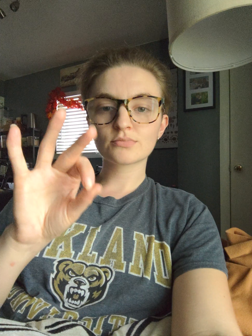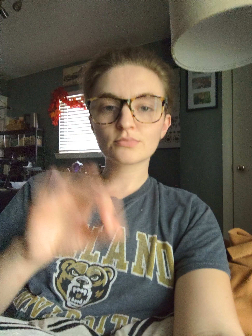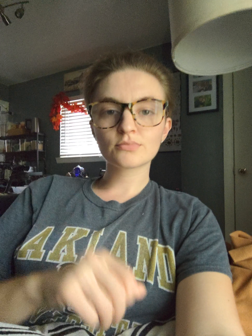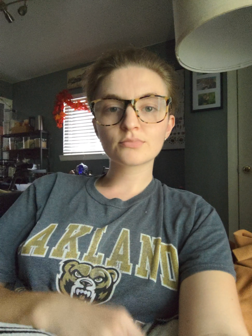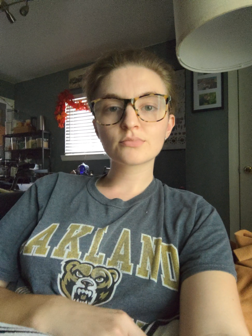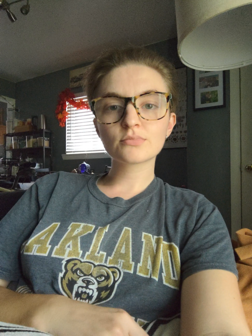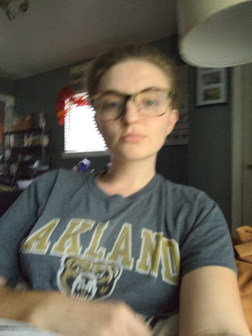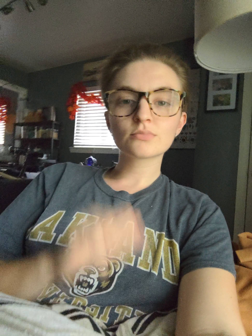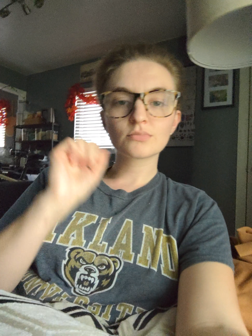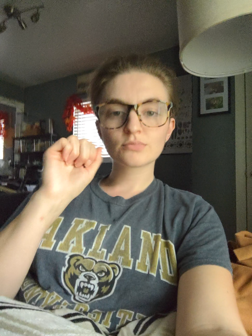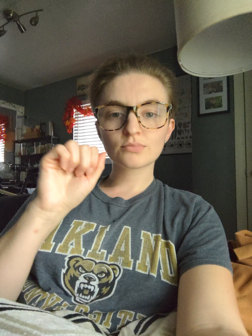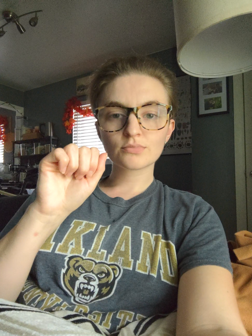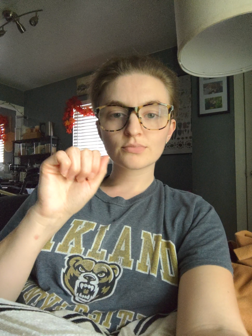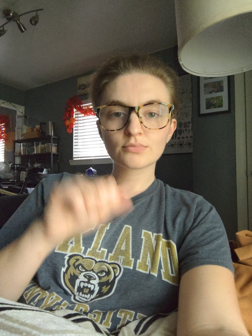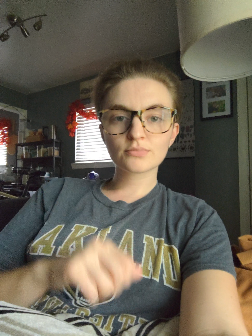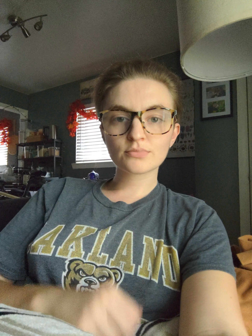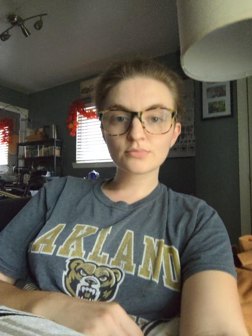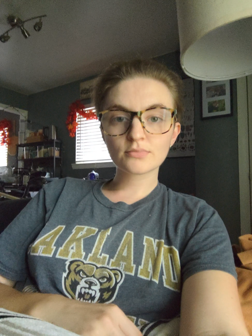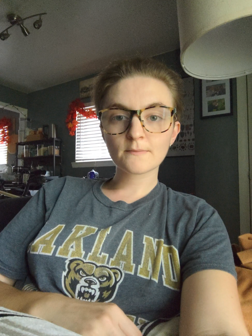knock